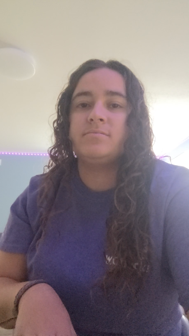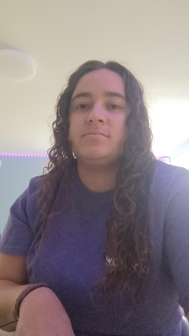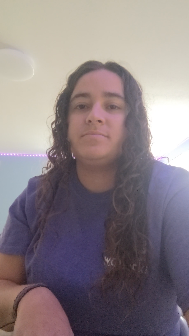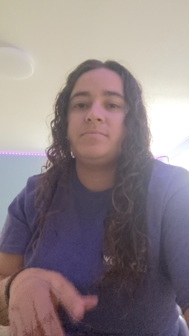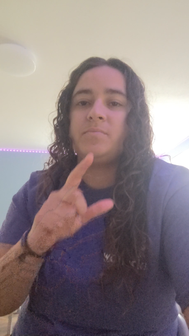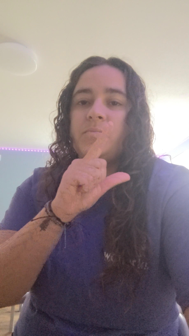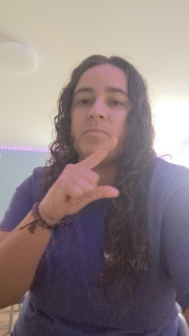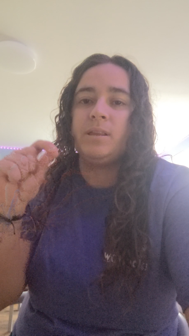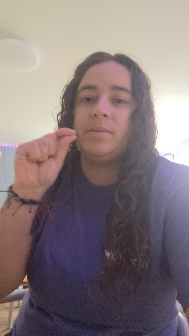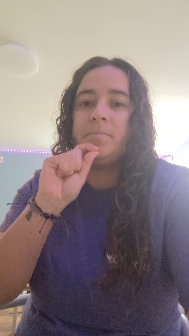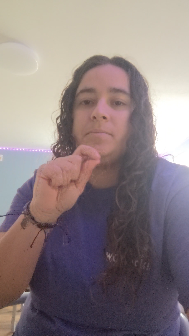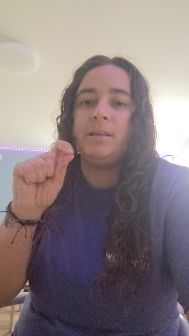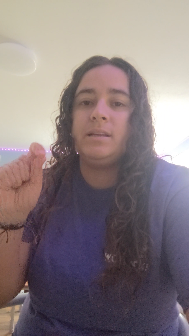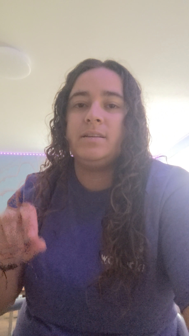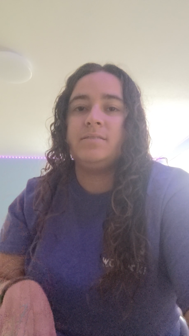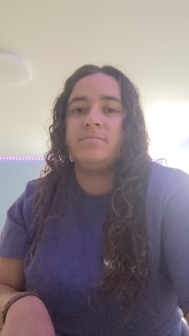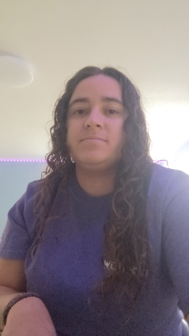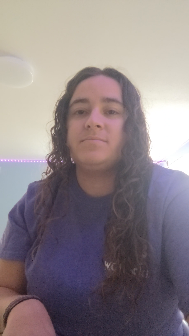peas